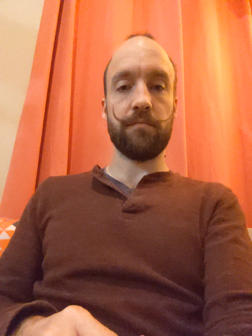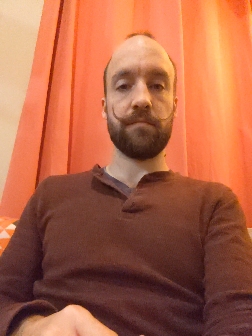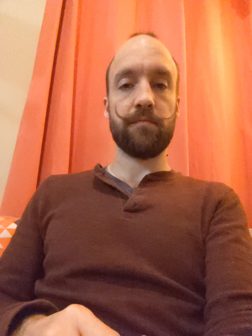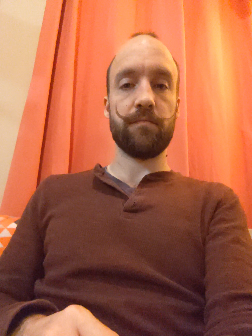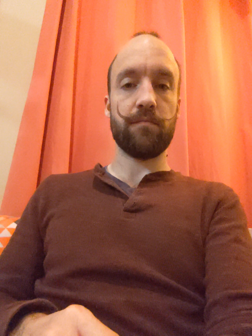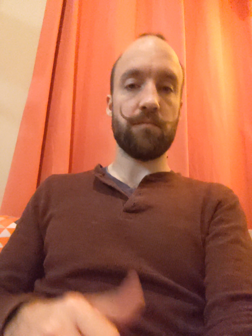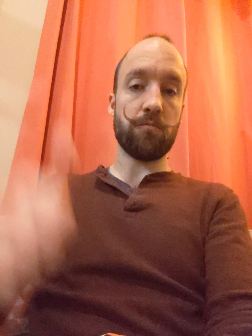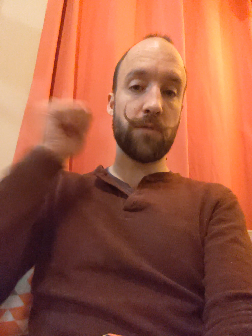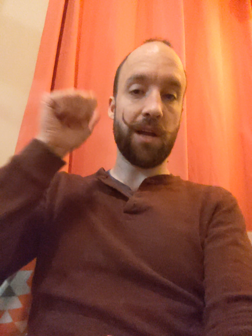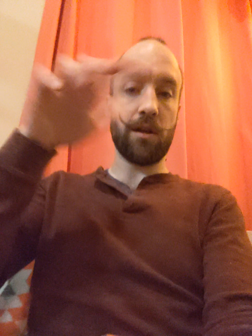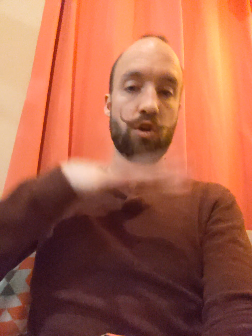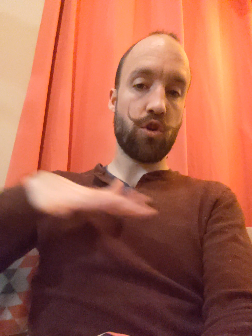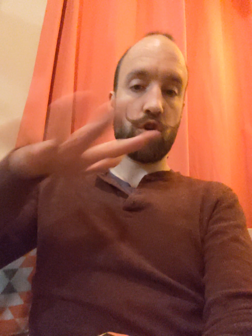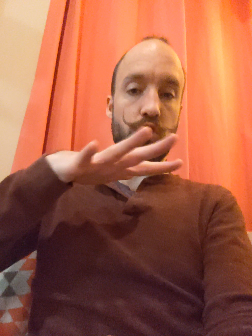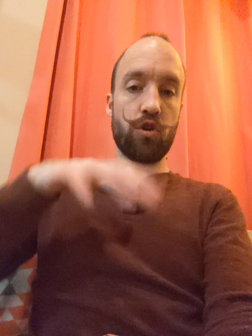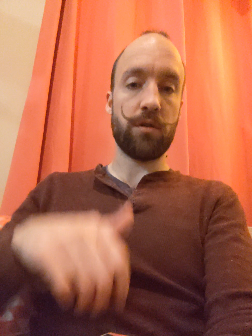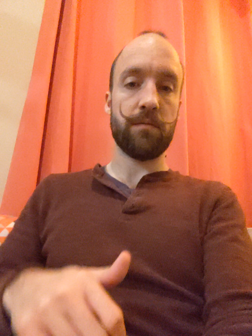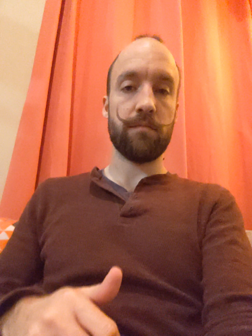backyard